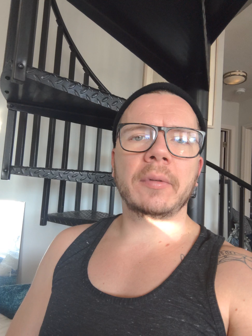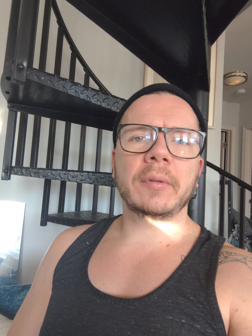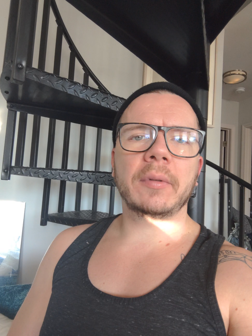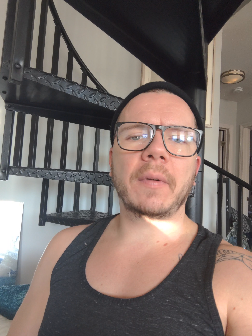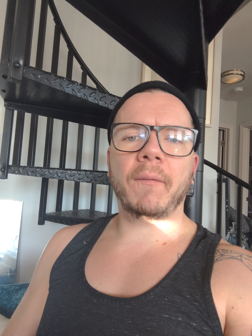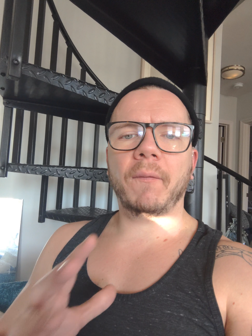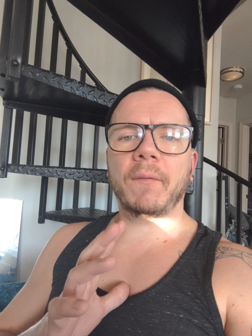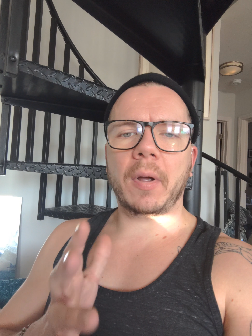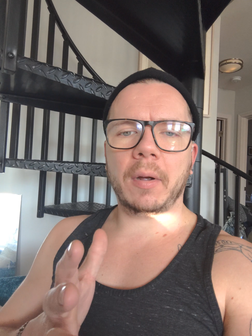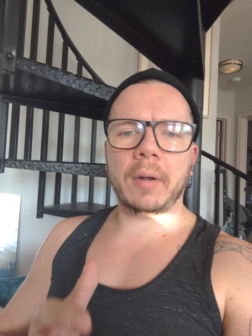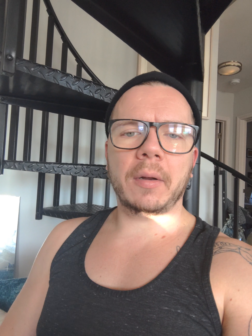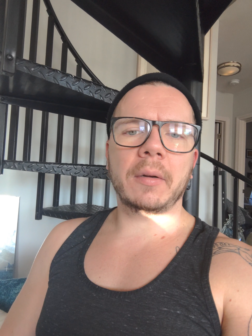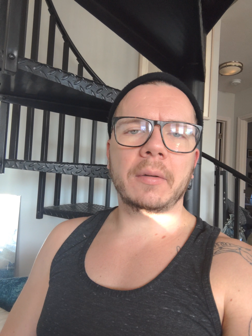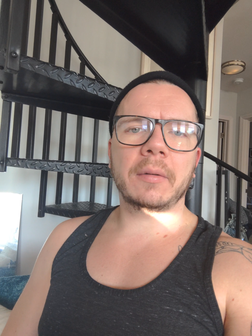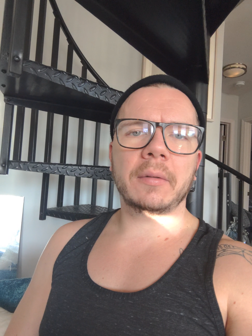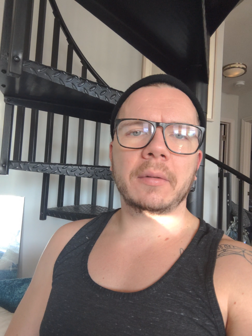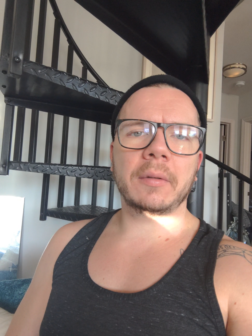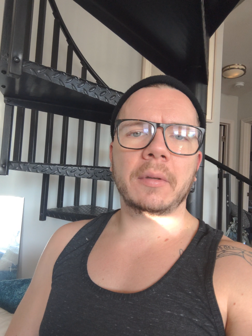fine